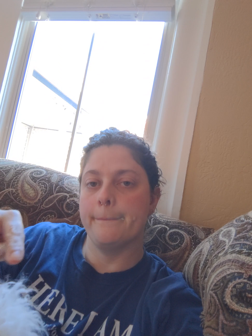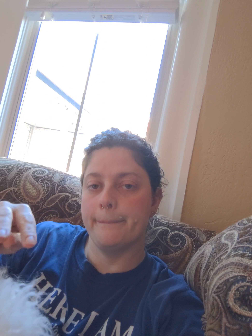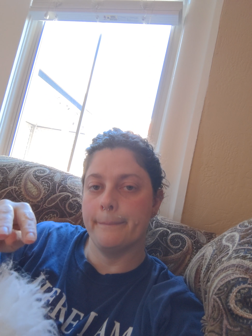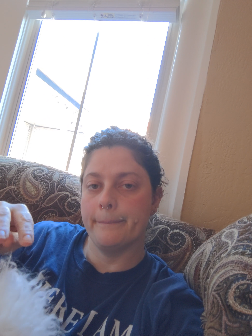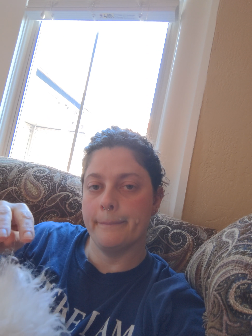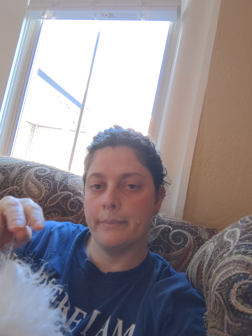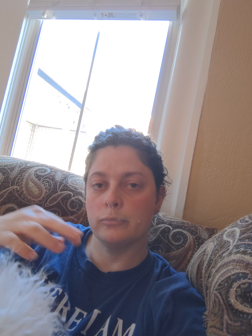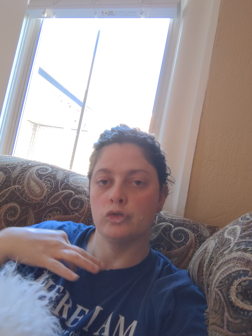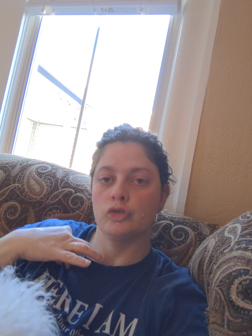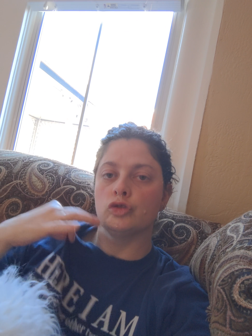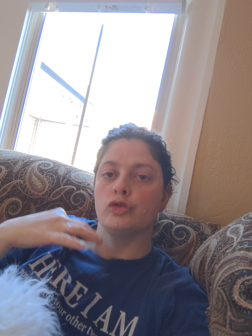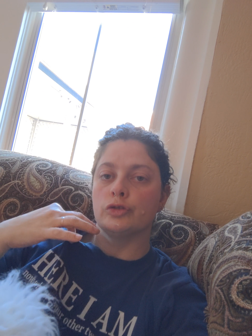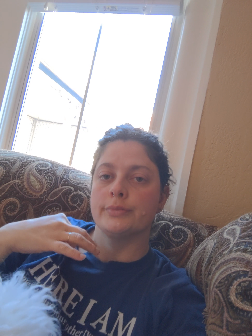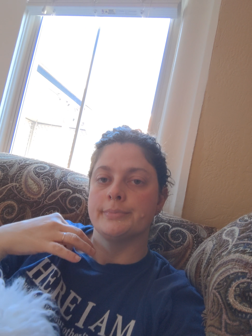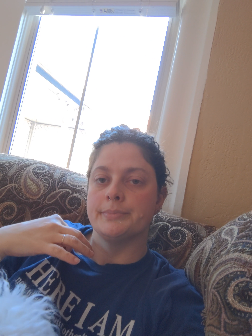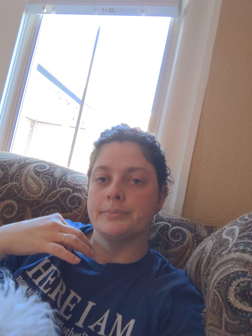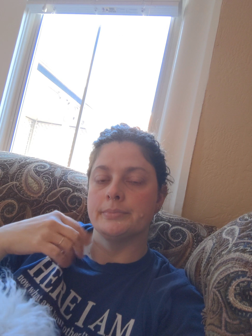shirt